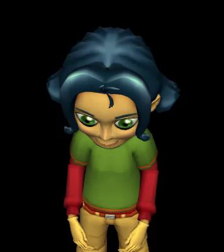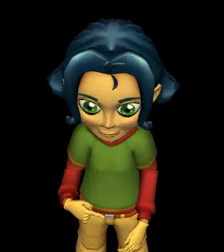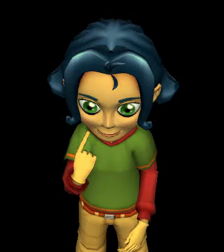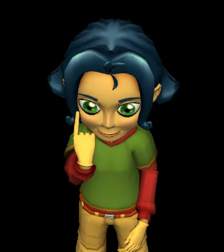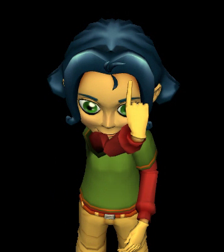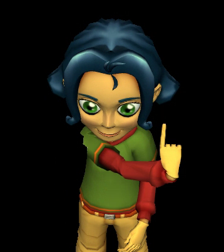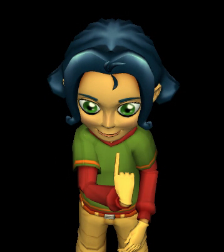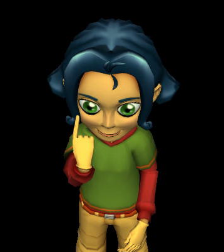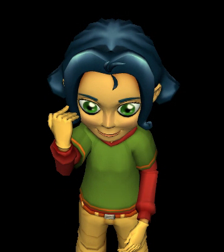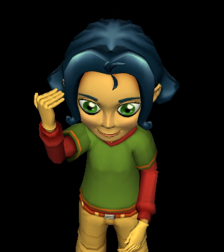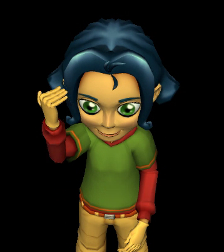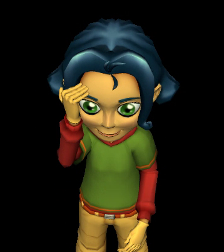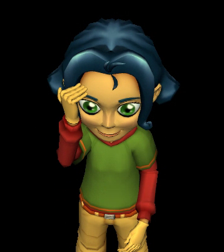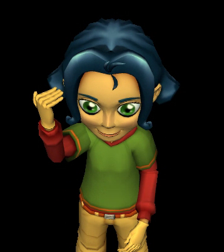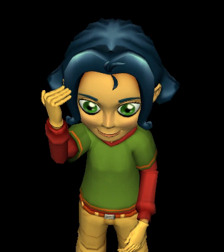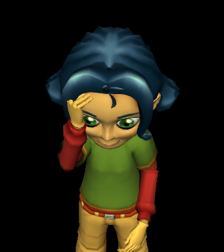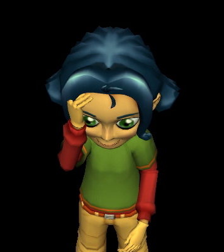رأس